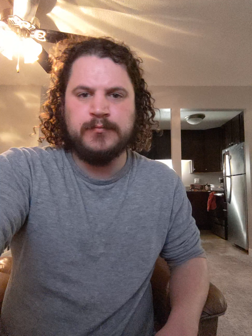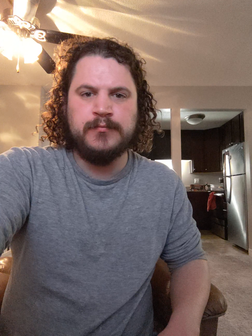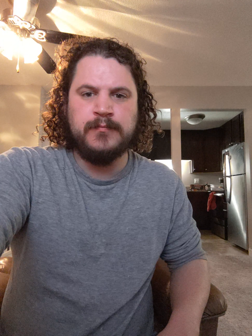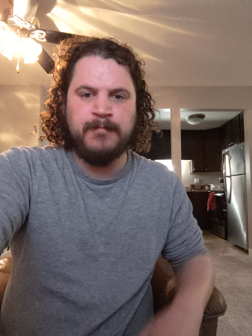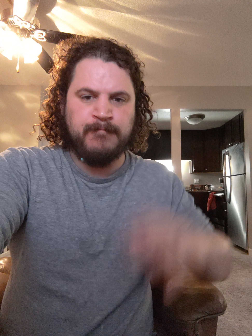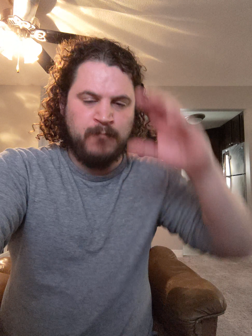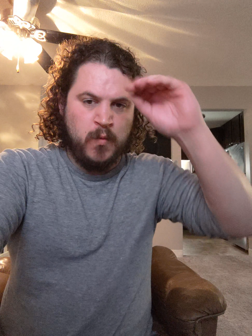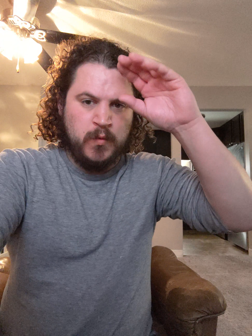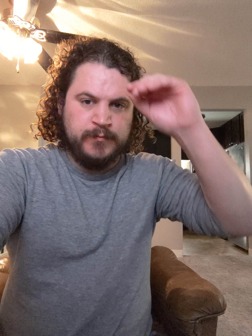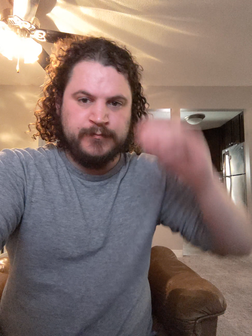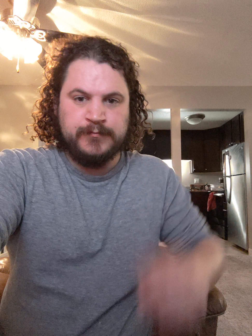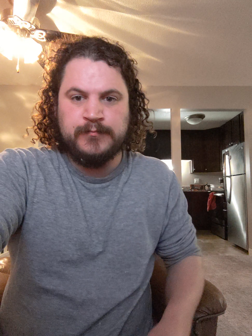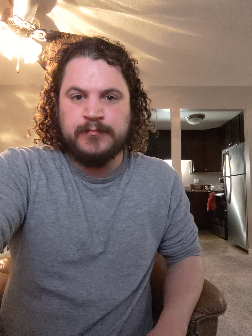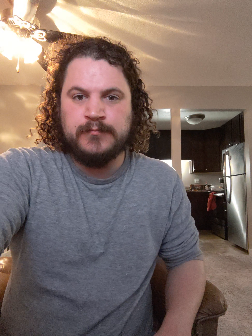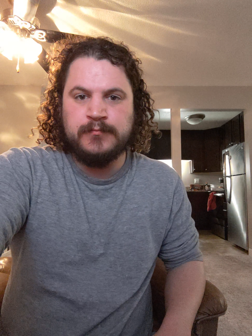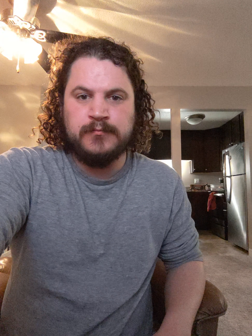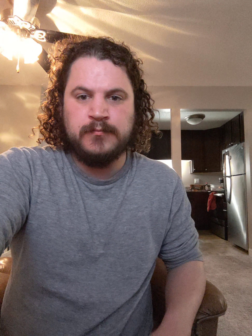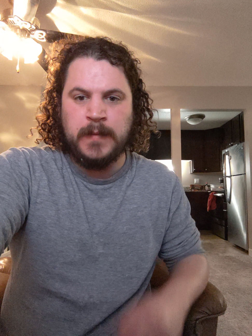boy